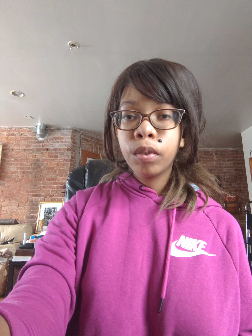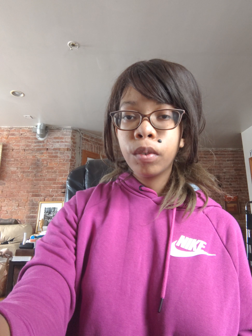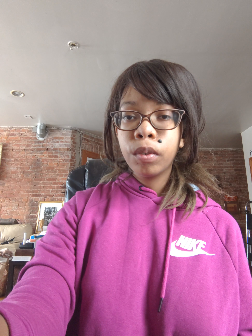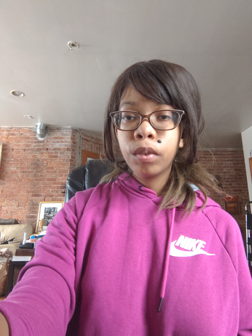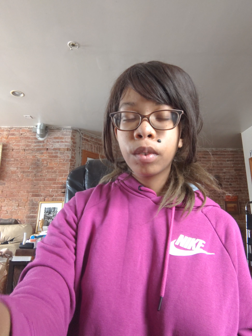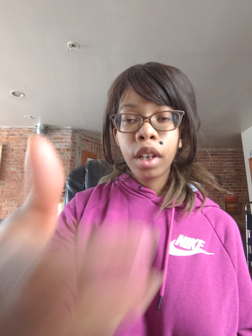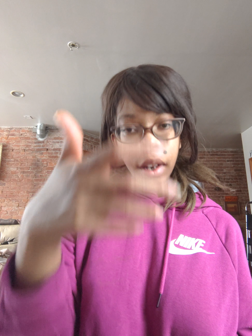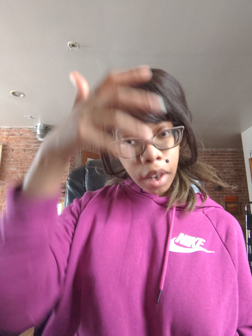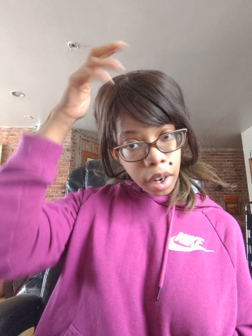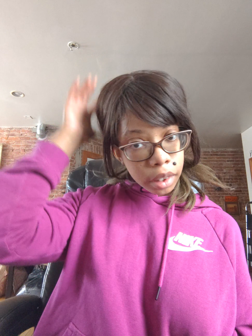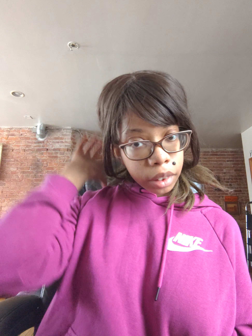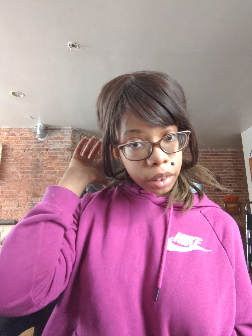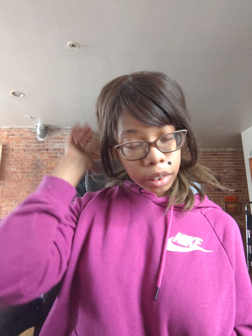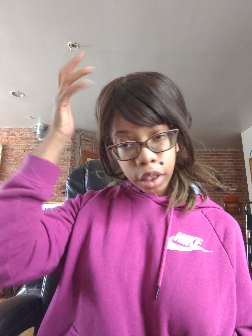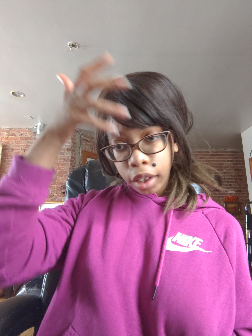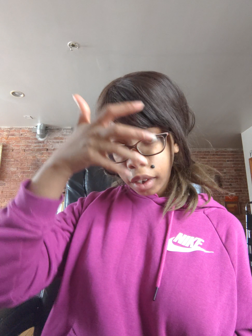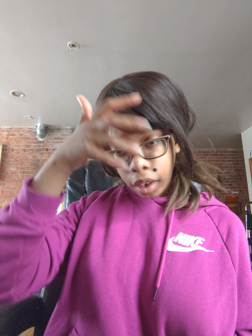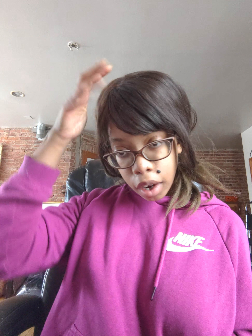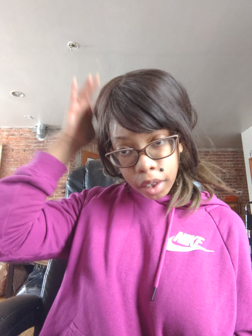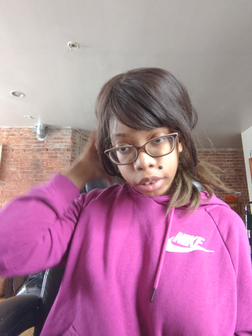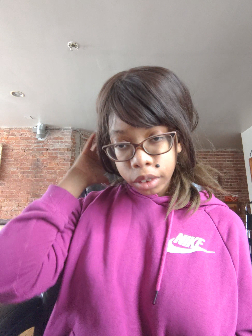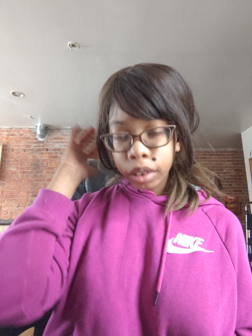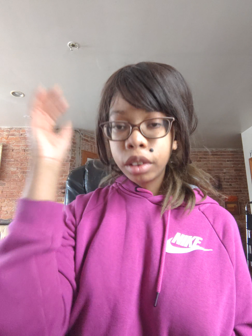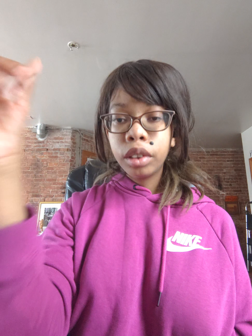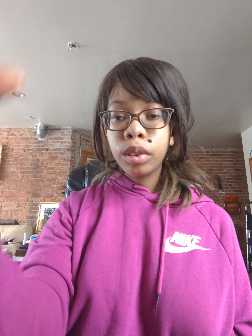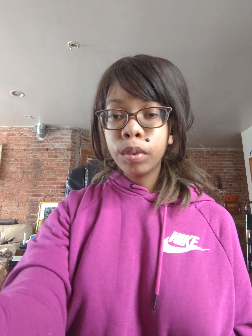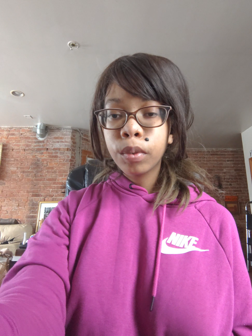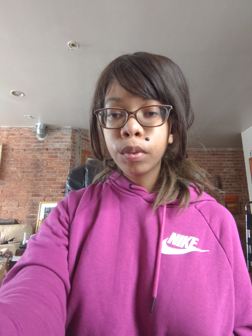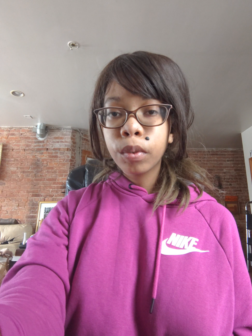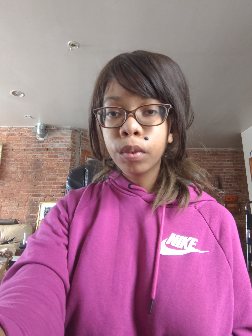lion